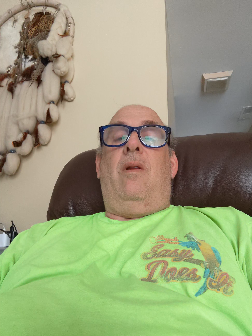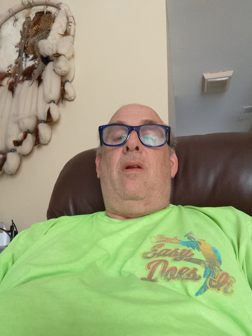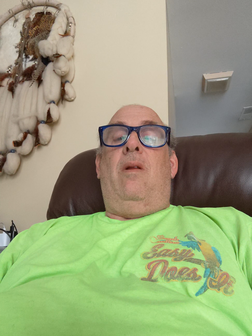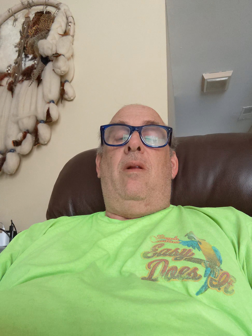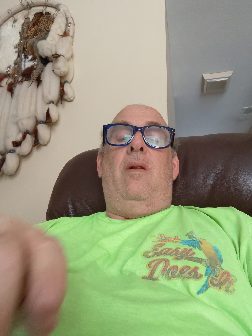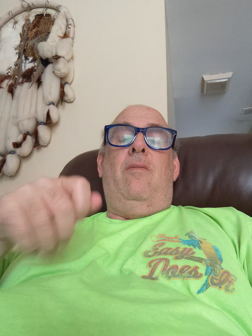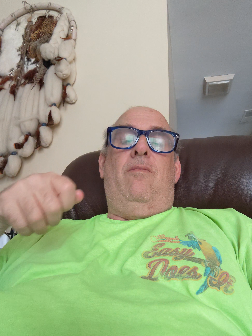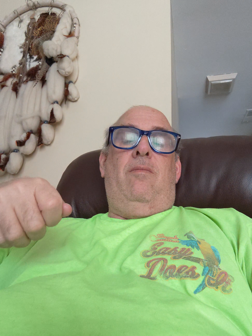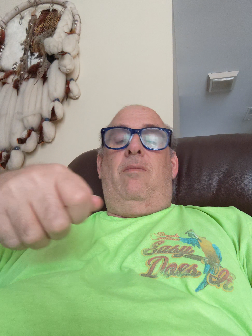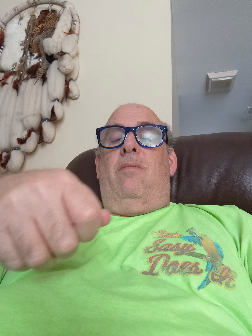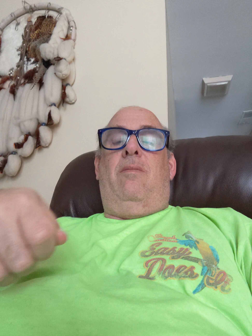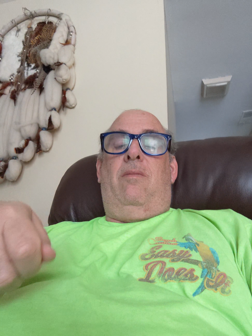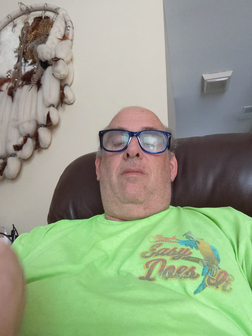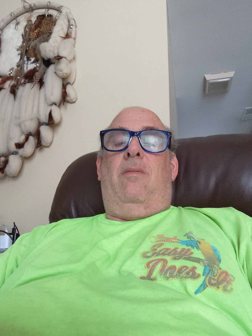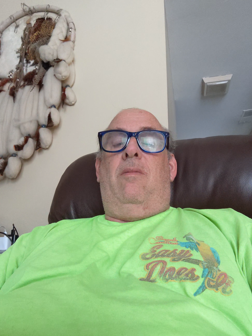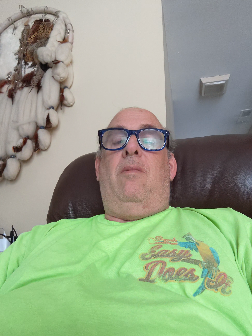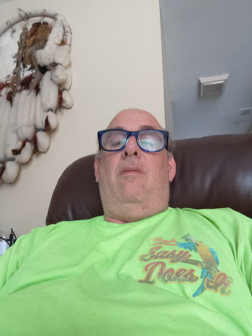vacuum